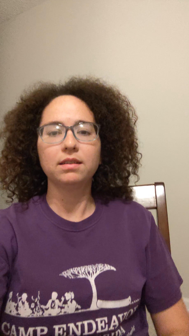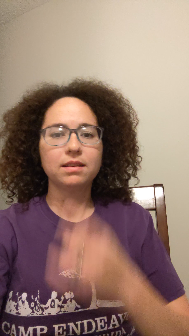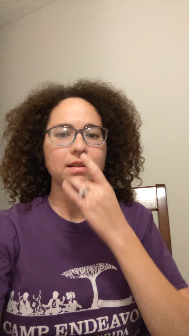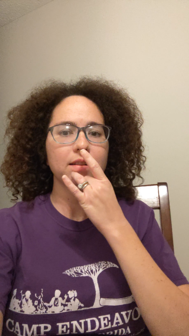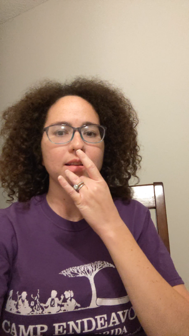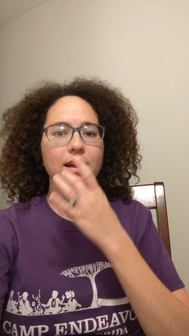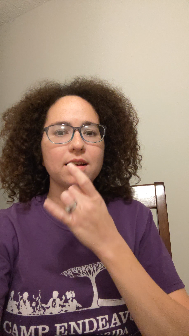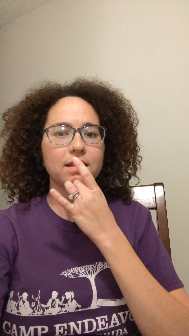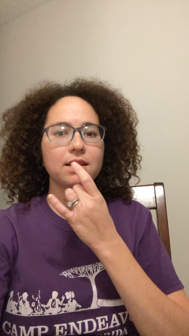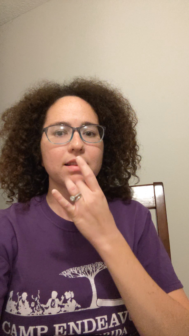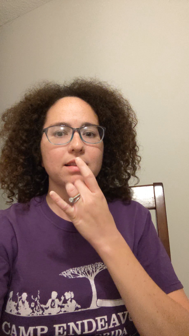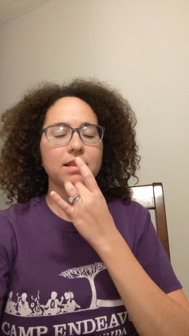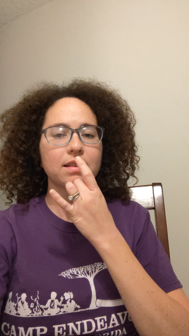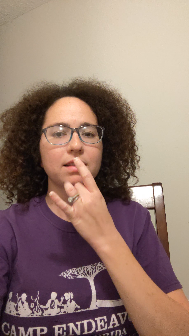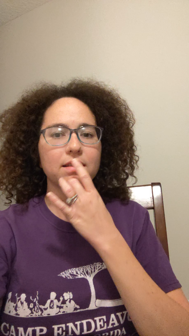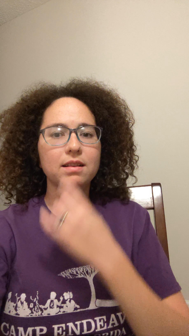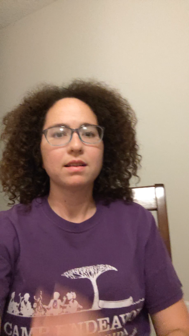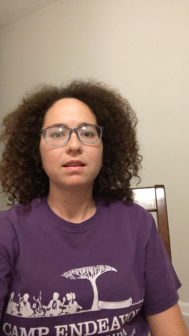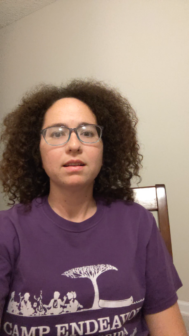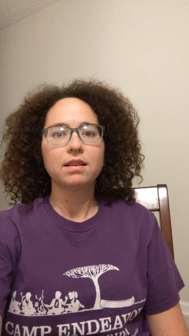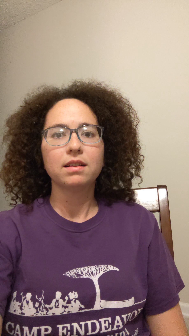light bulb